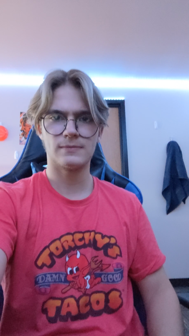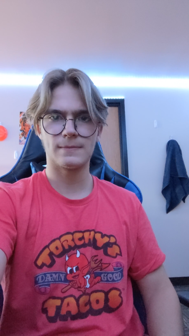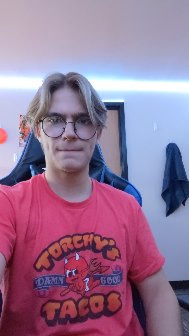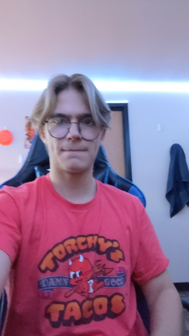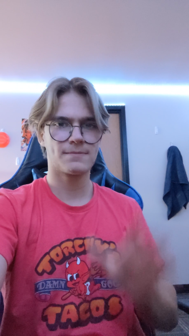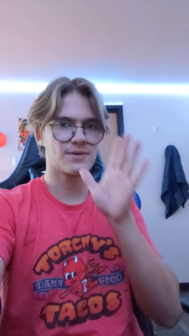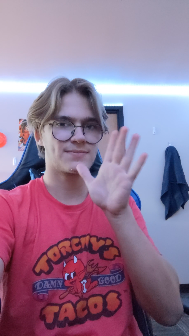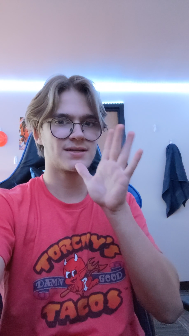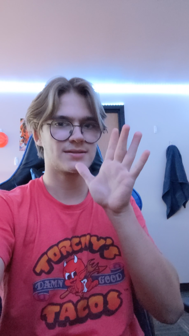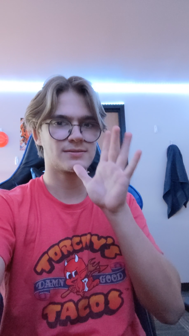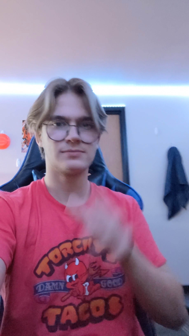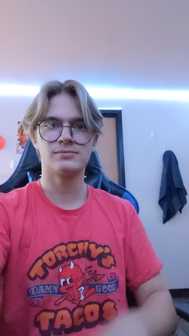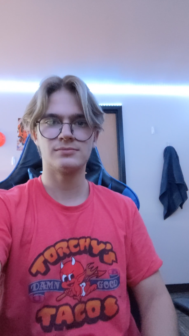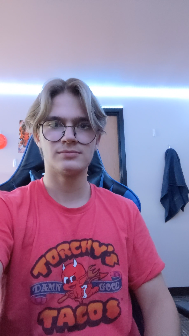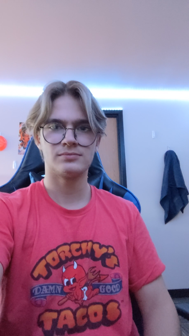mommy